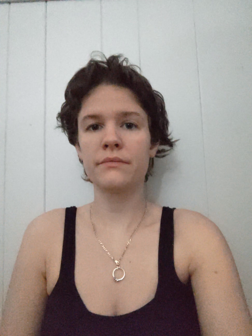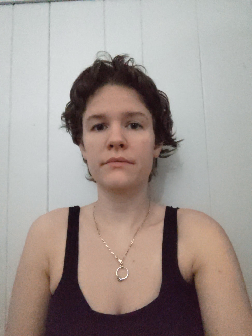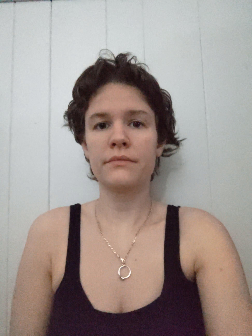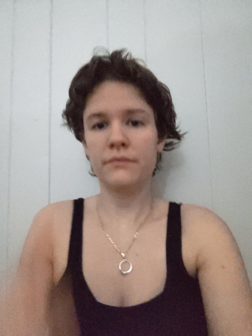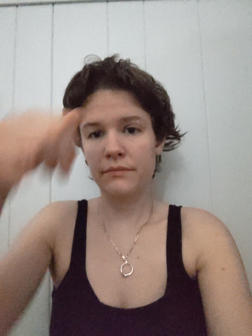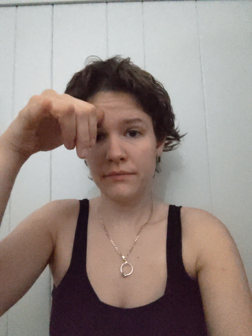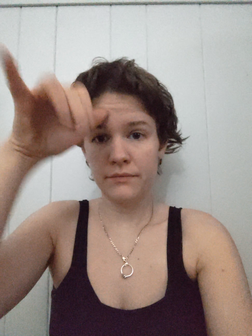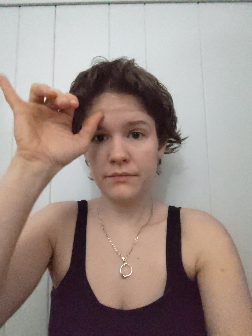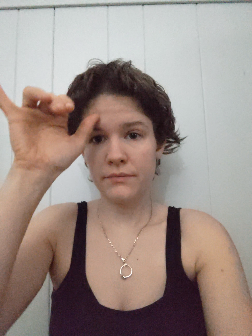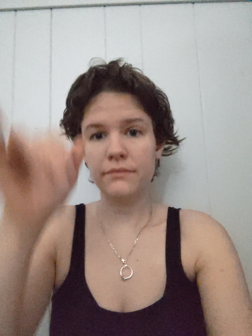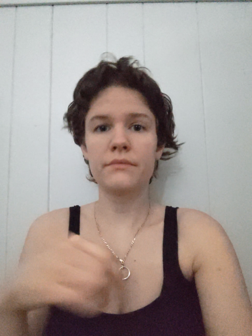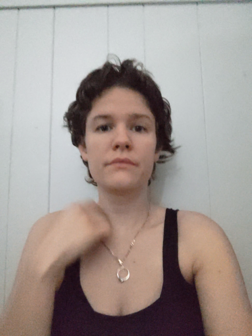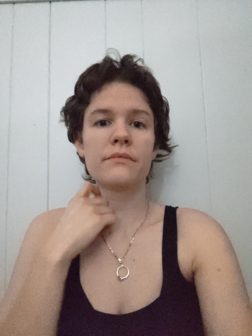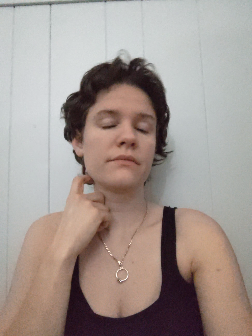cow